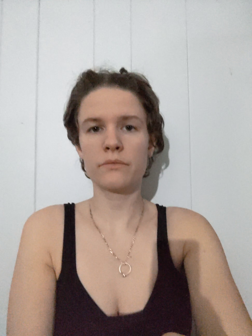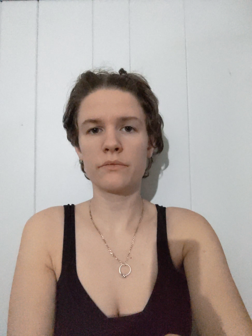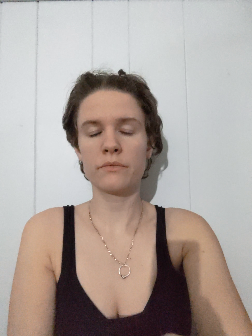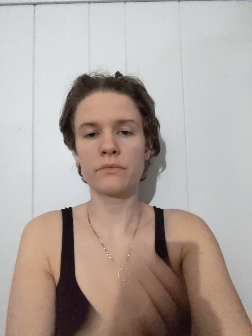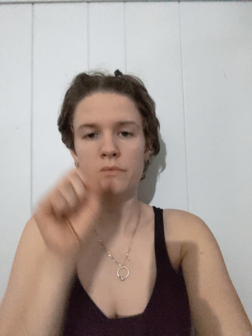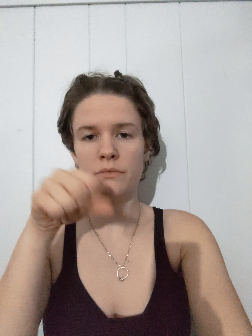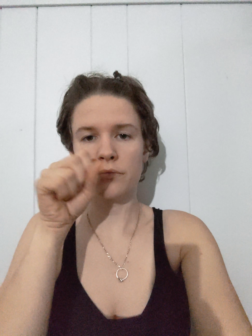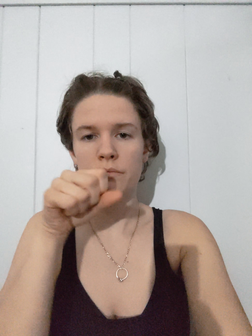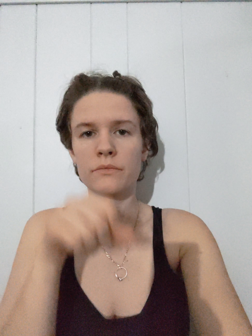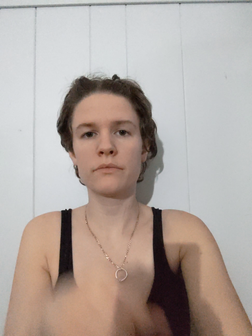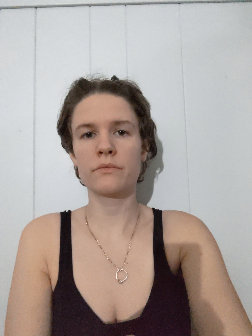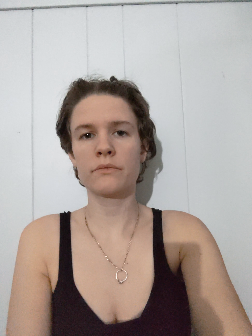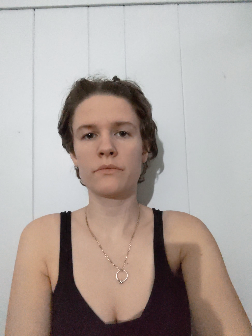carrot